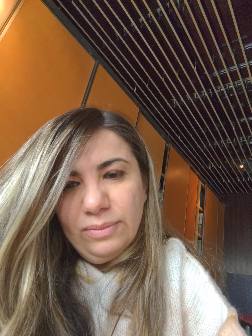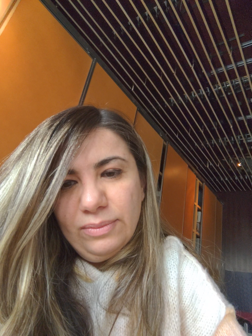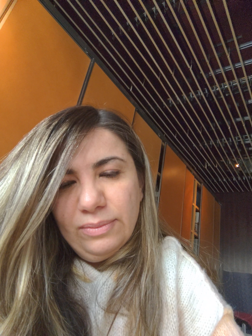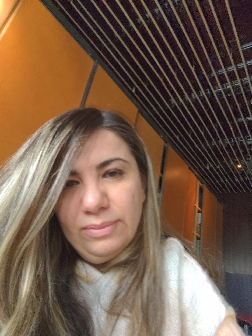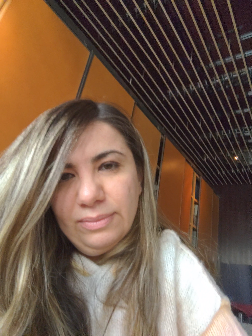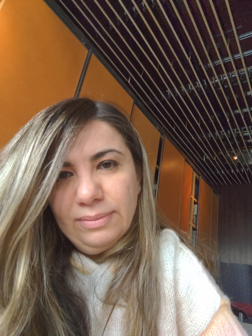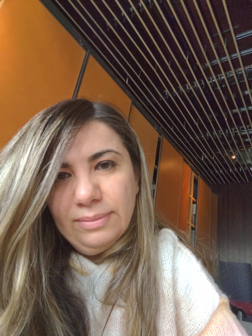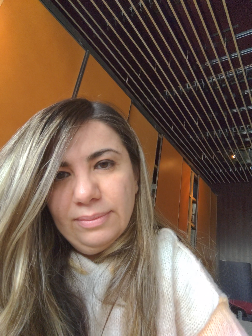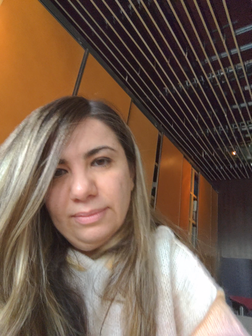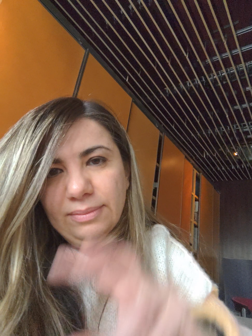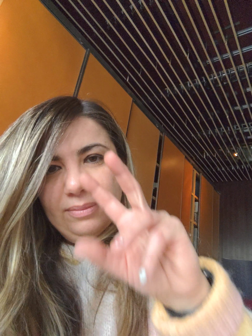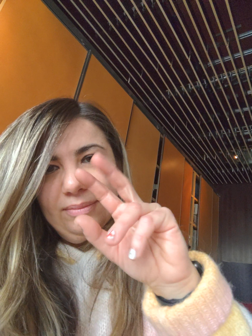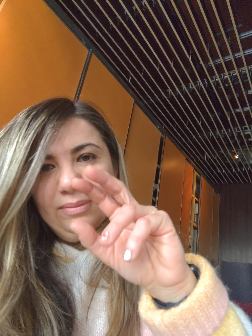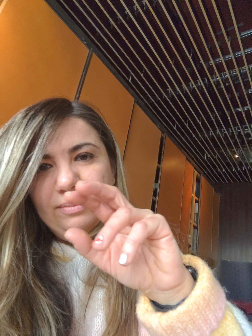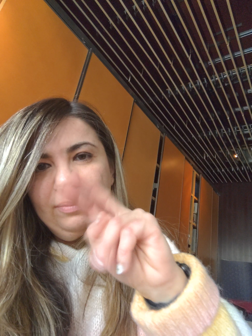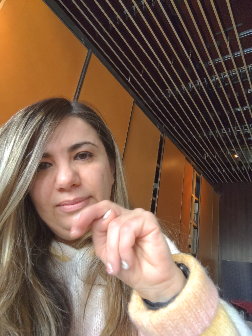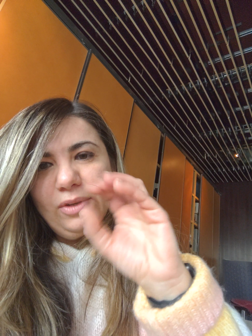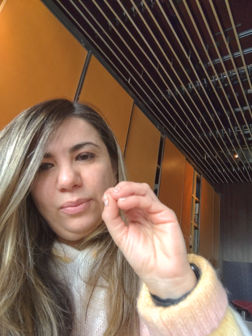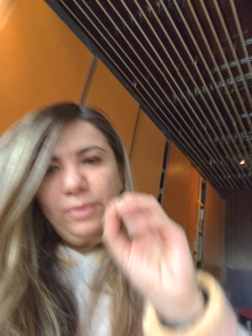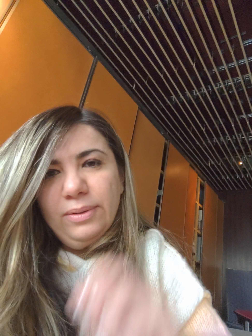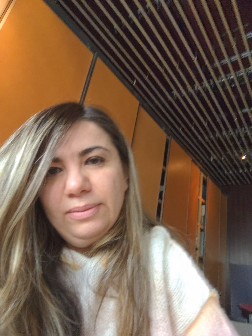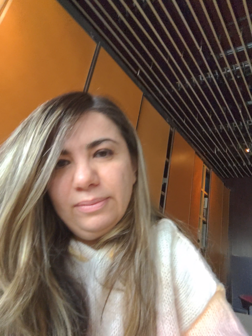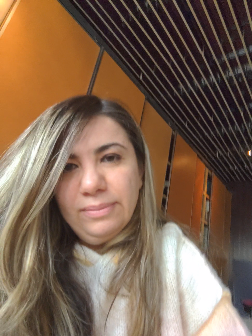on